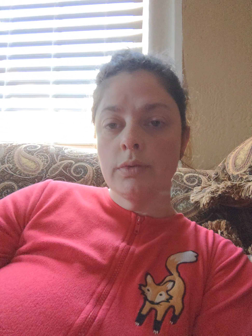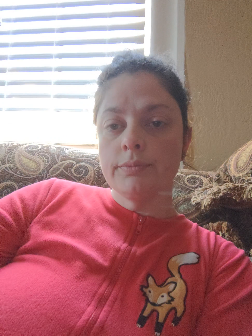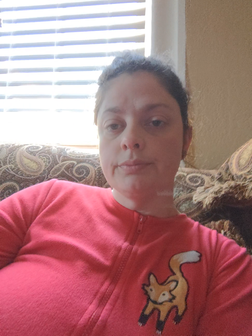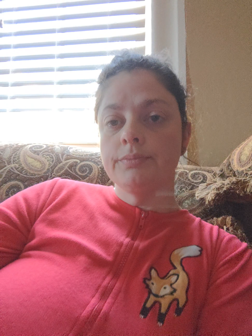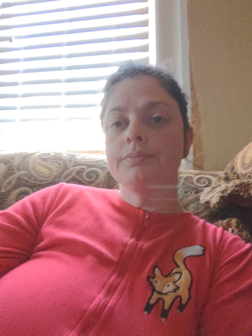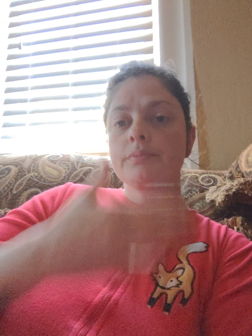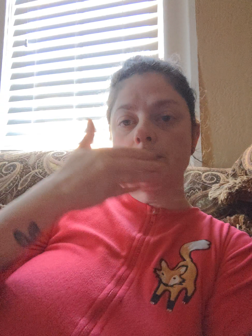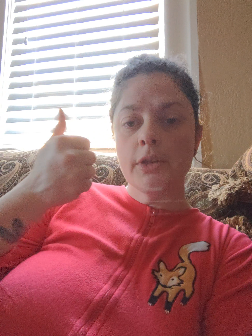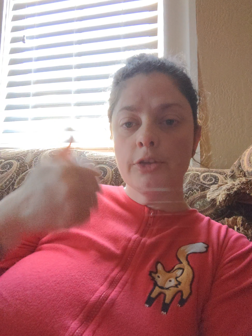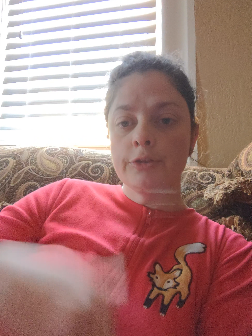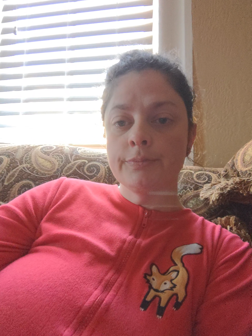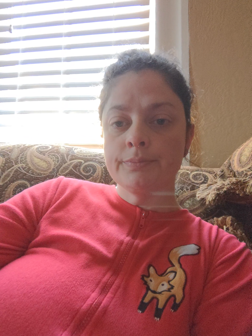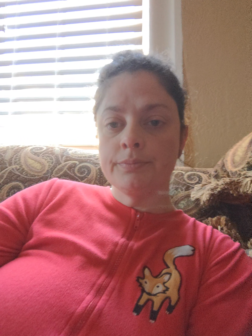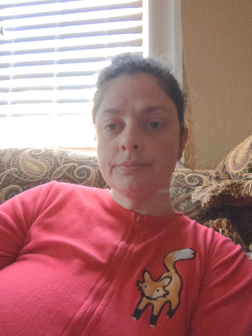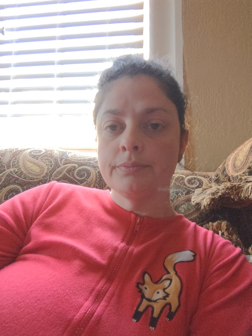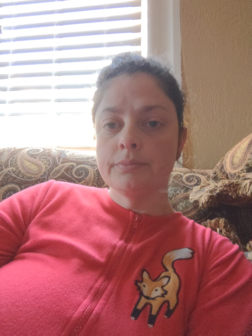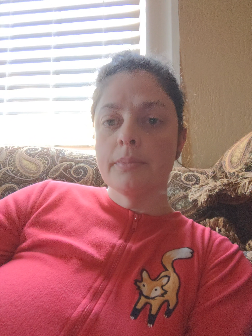better